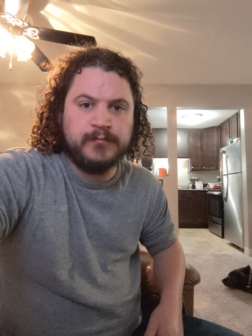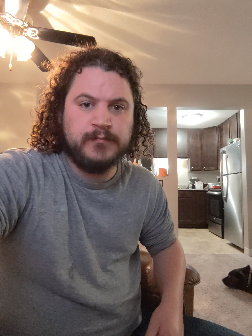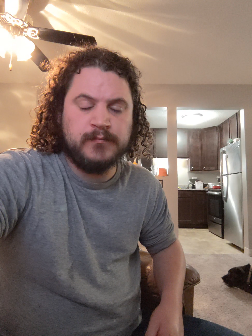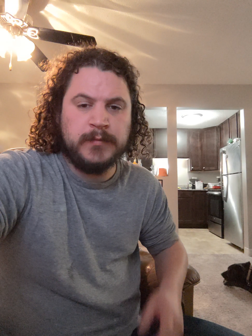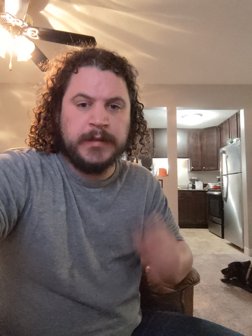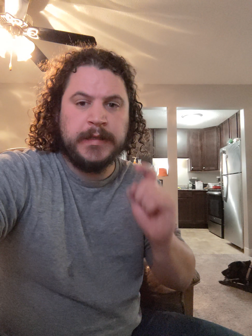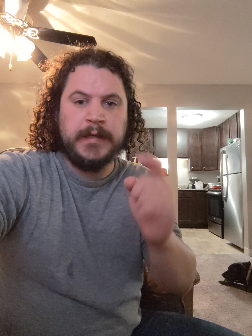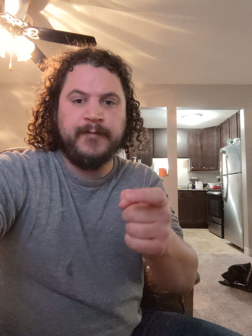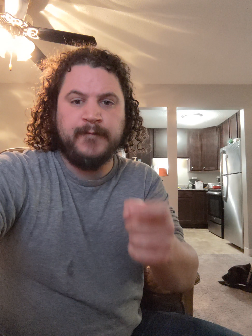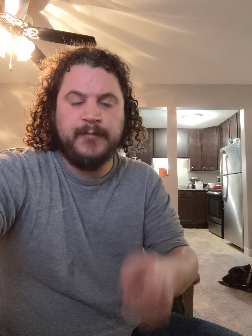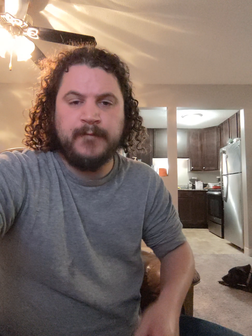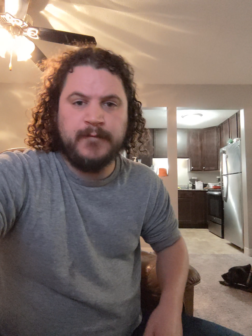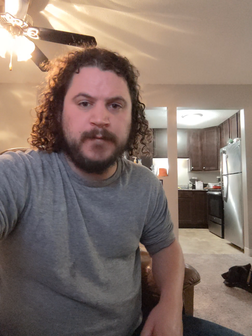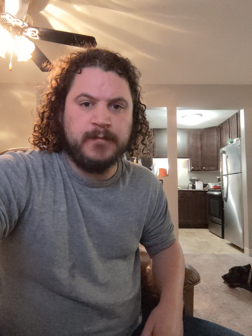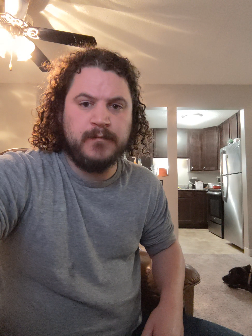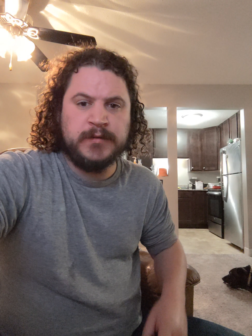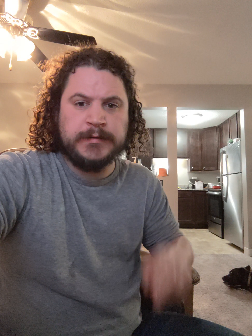give